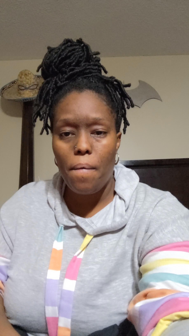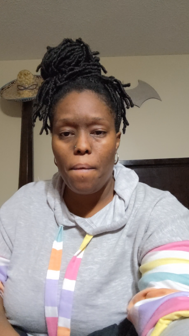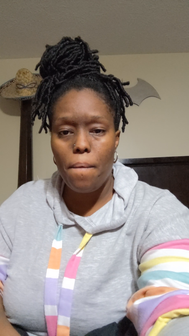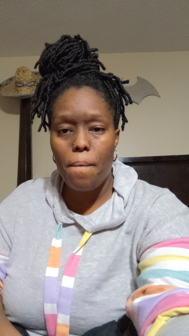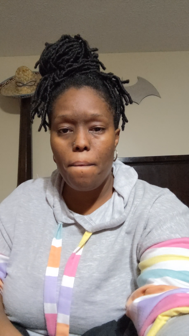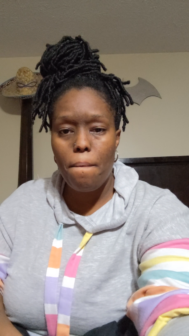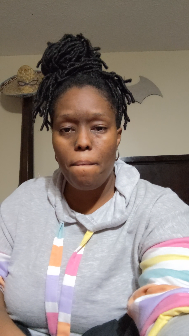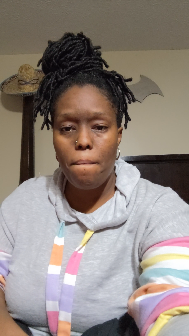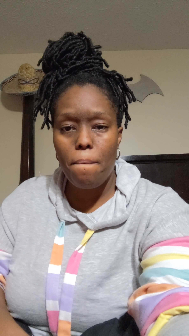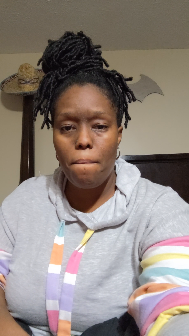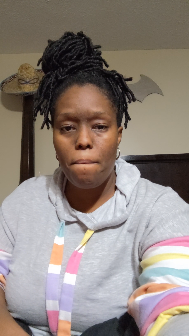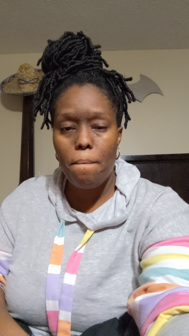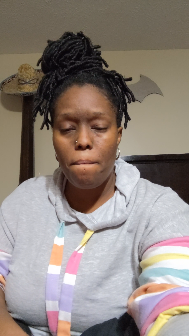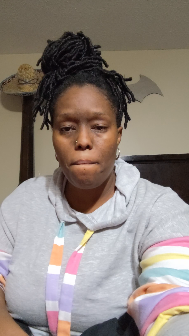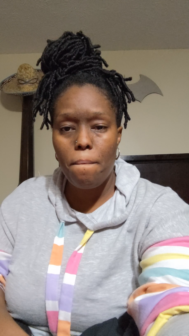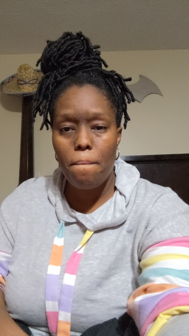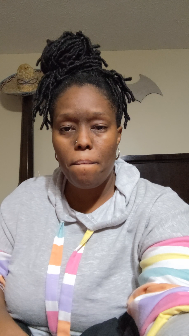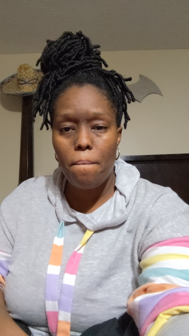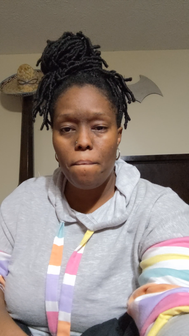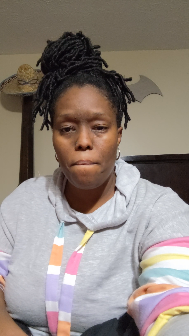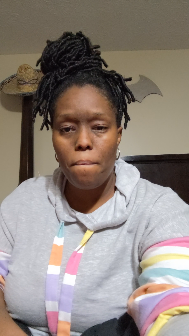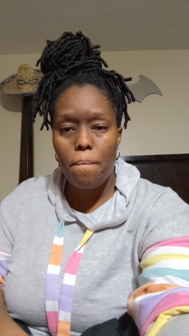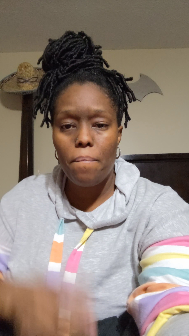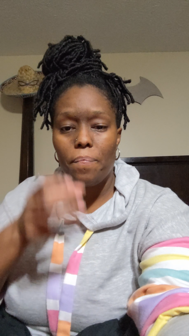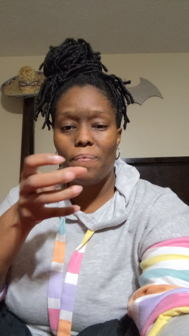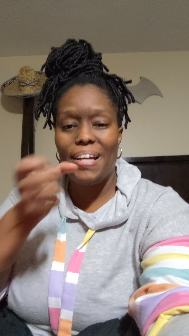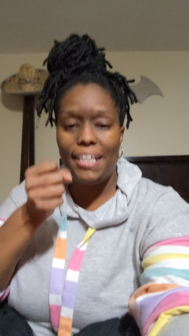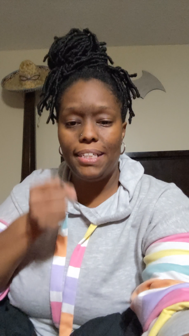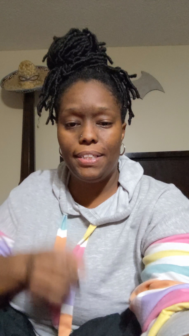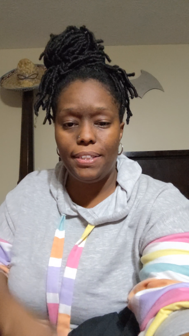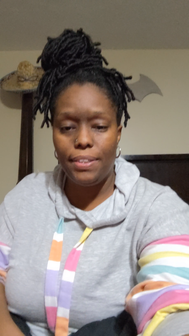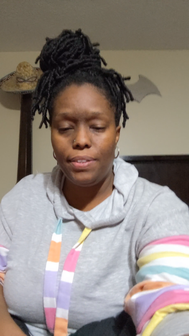get